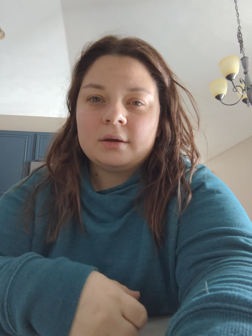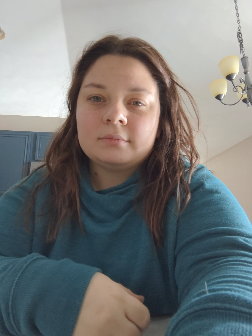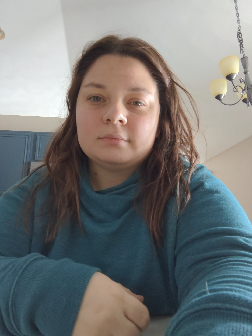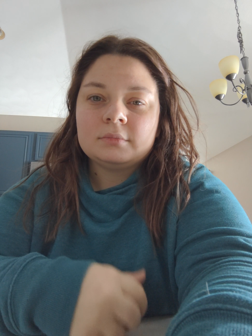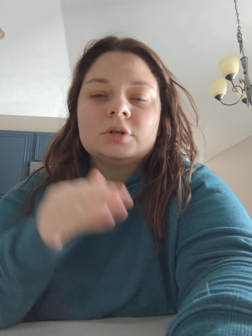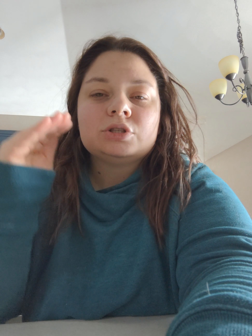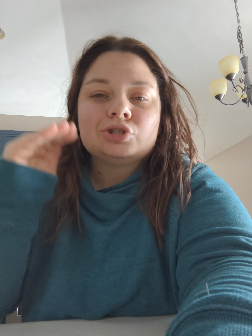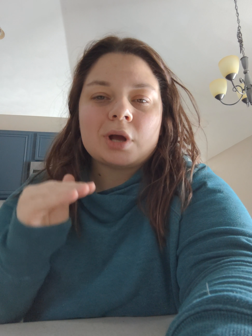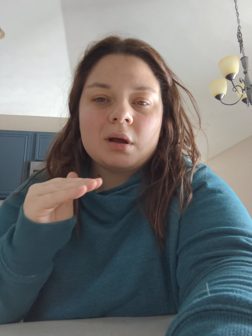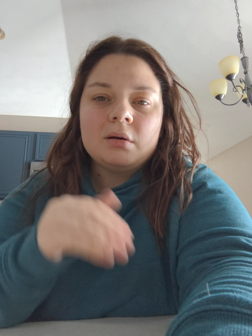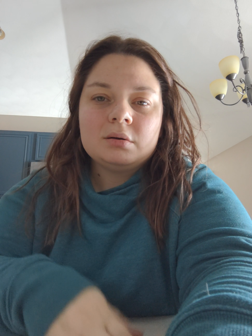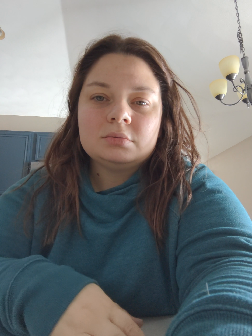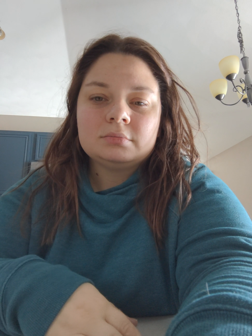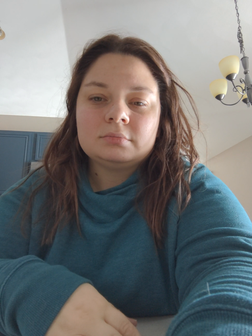child